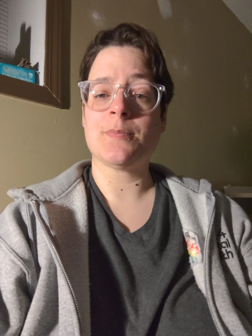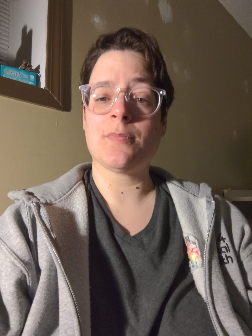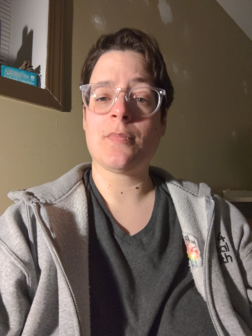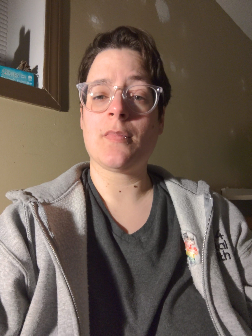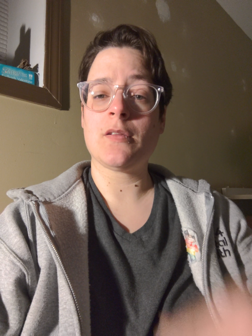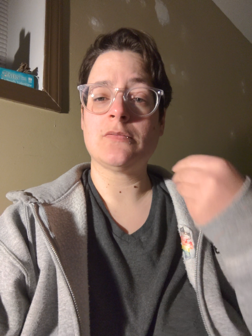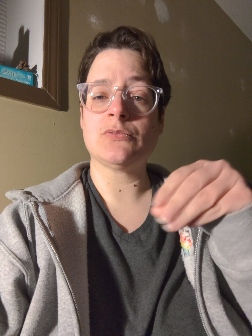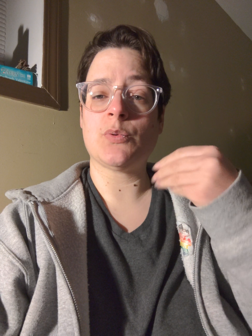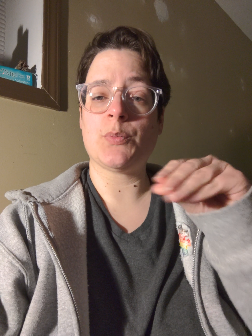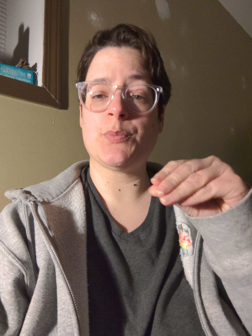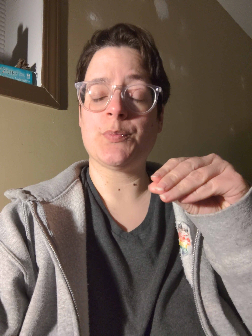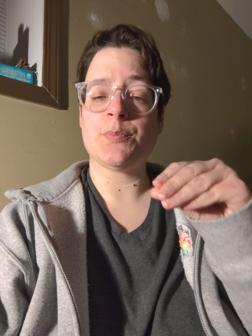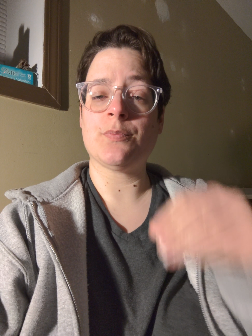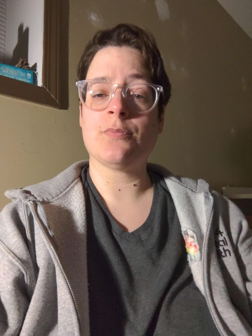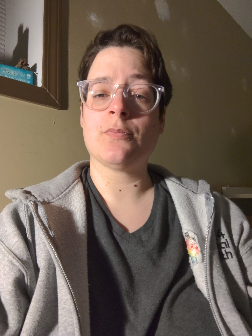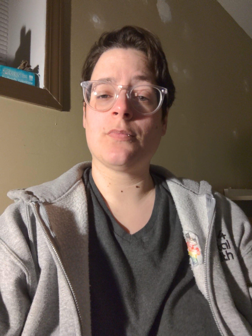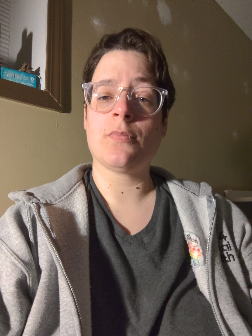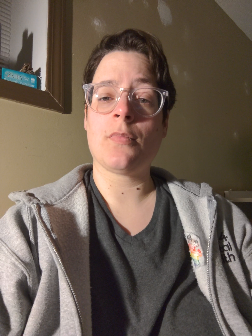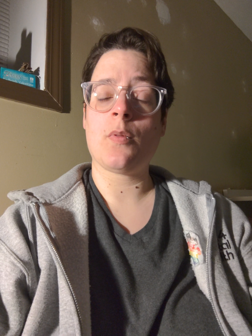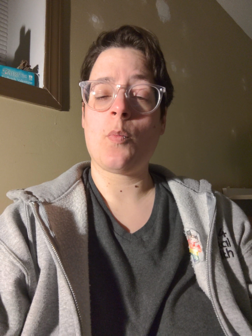store